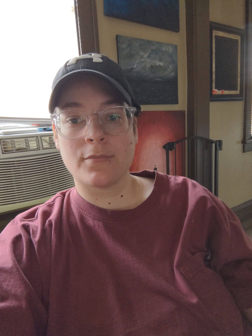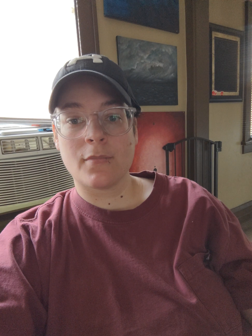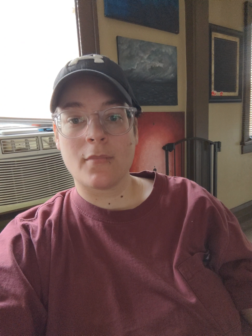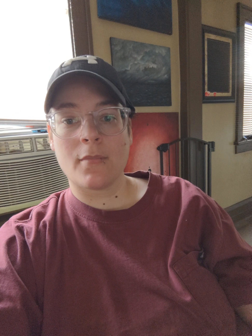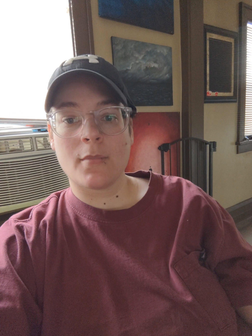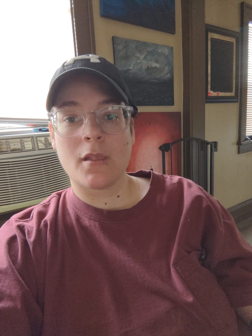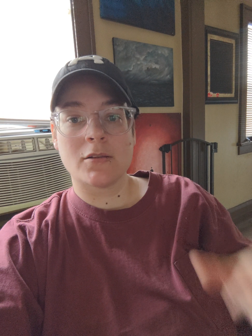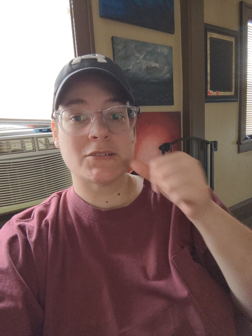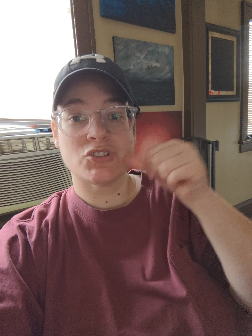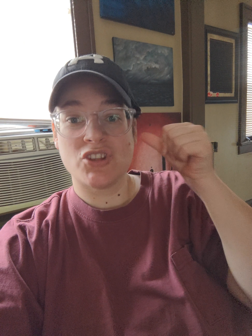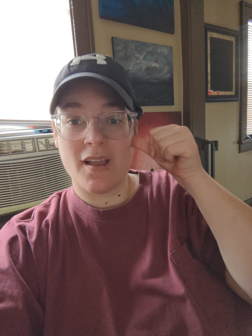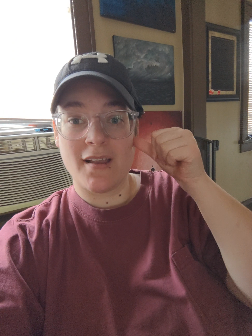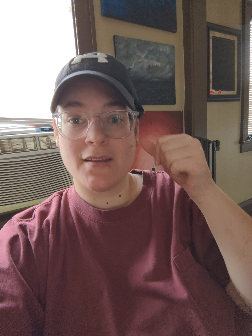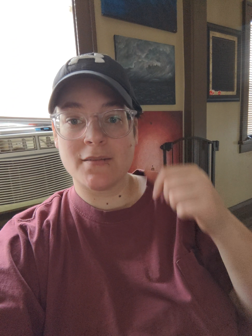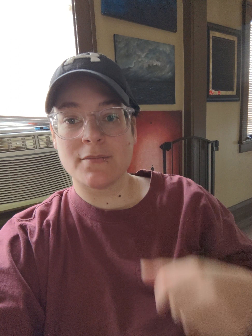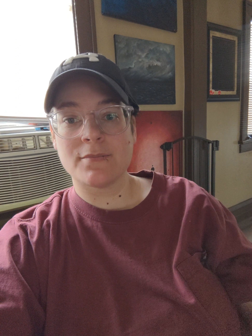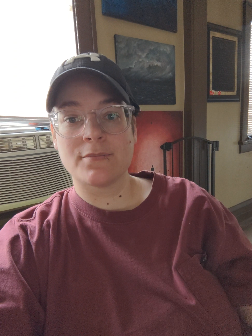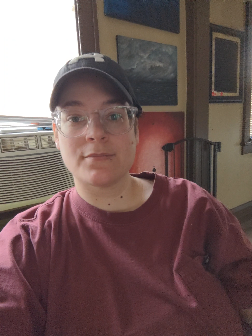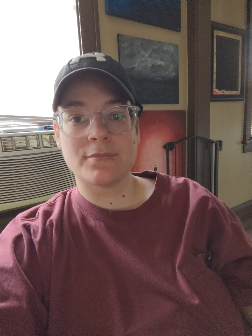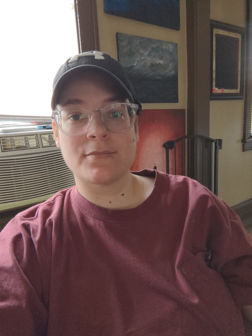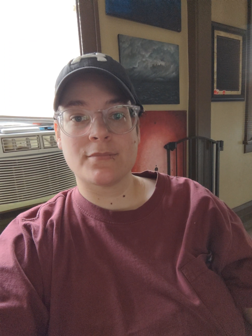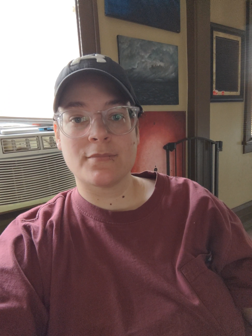yesterday